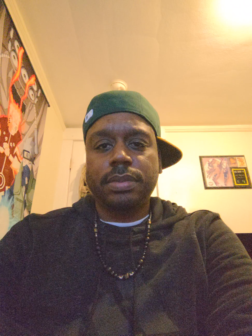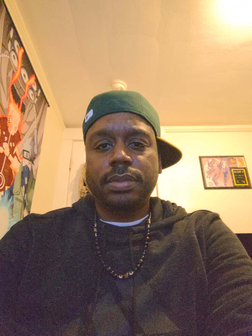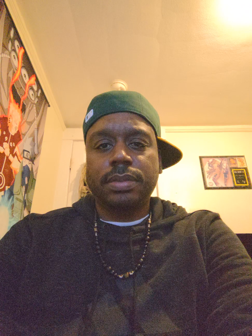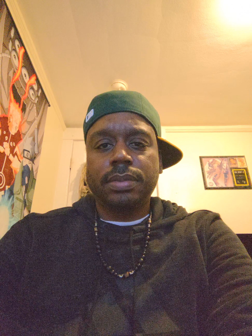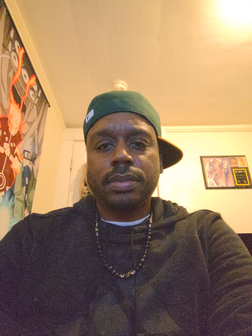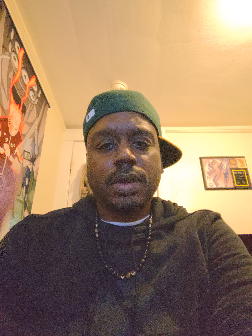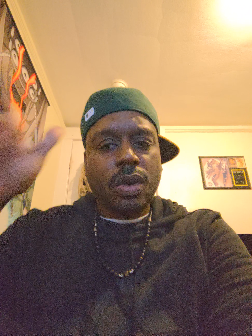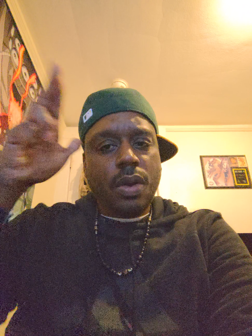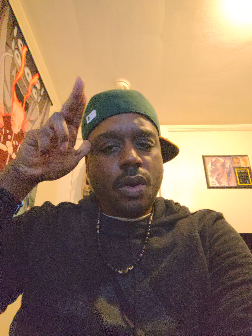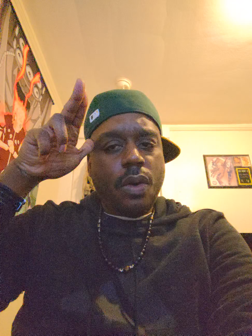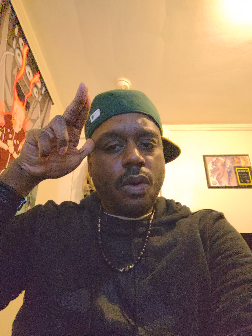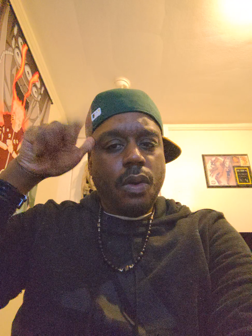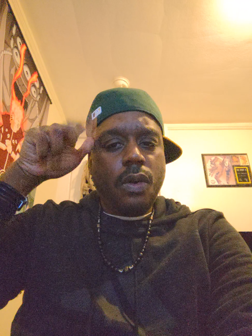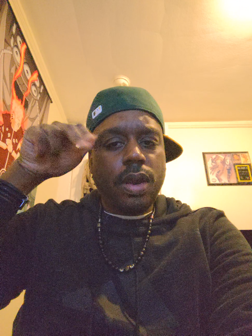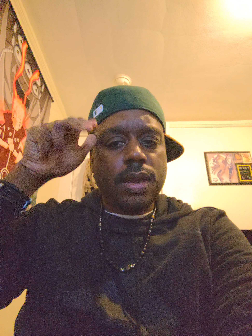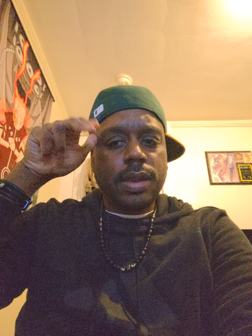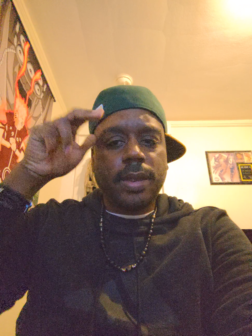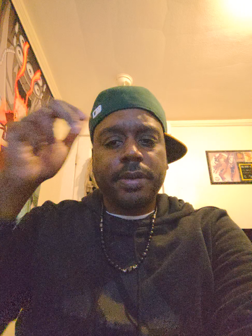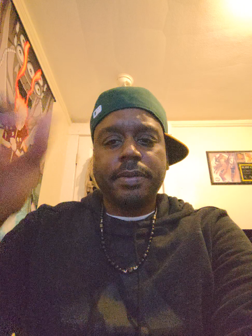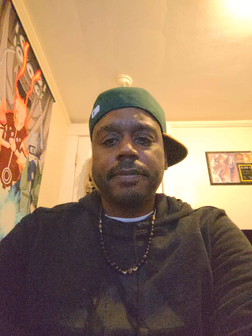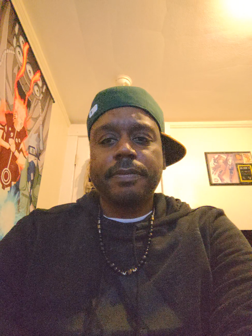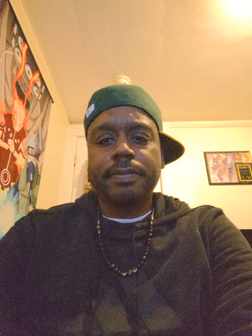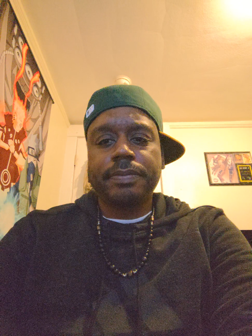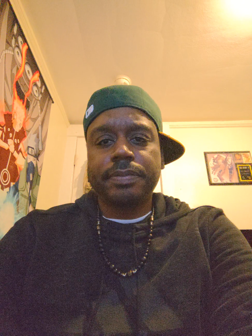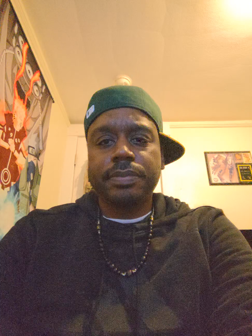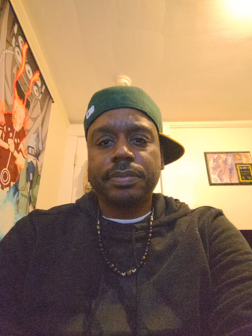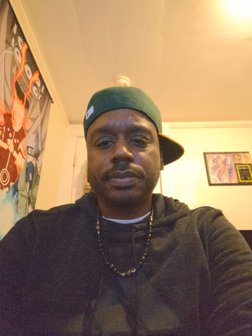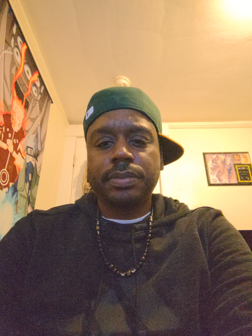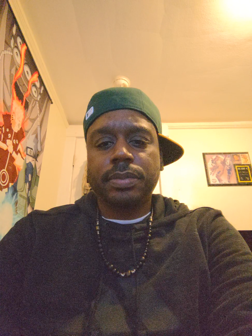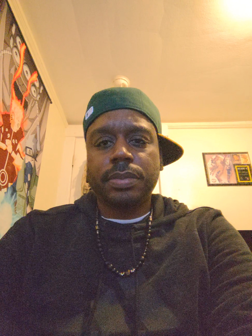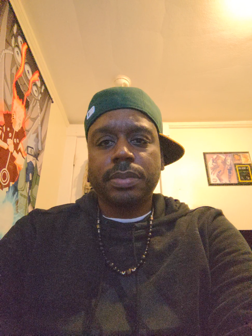horse